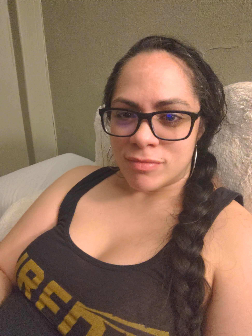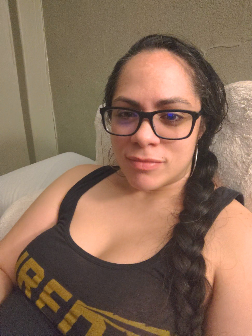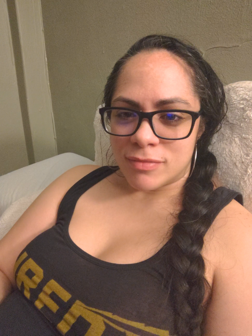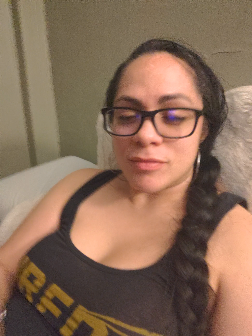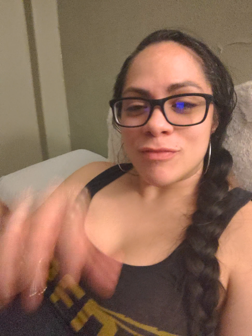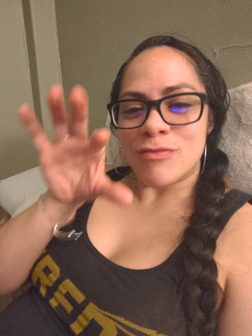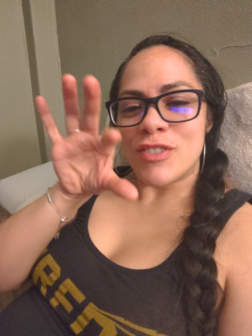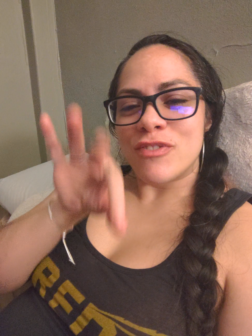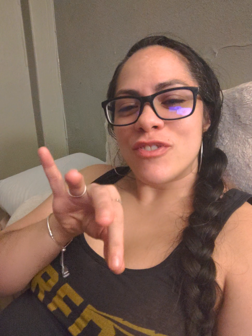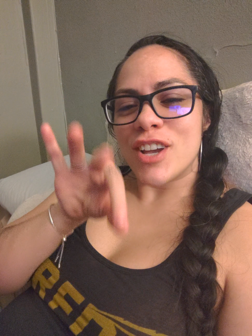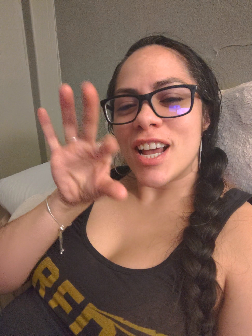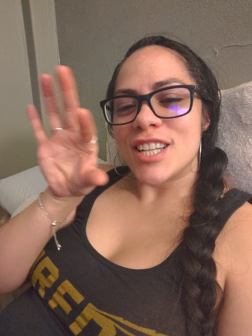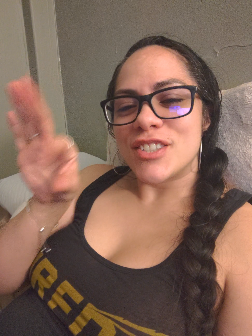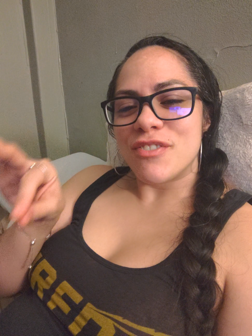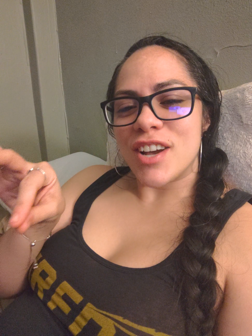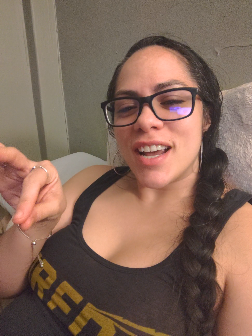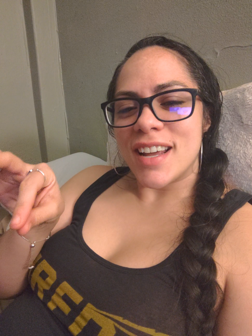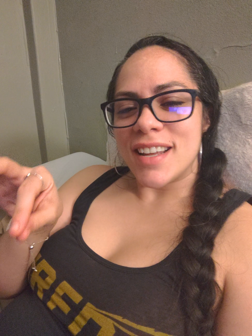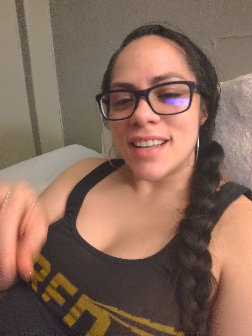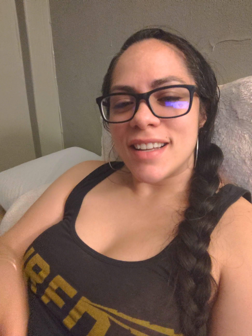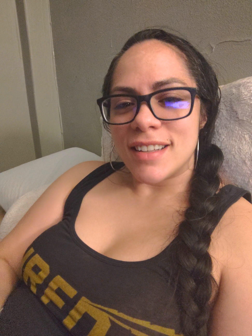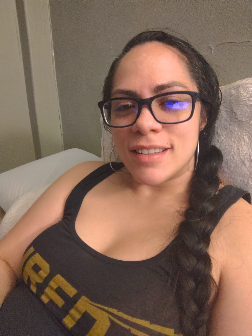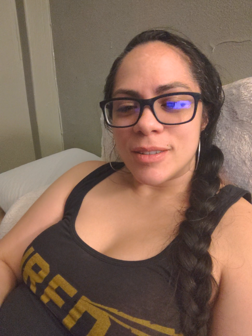french fries